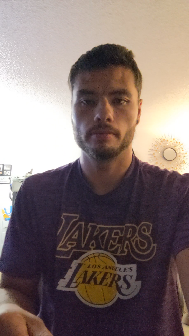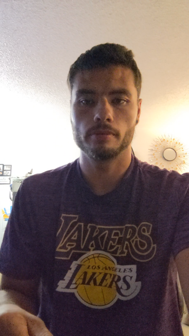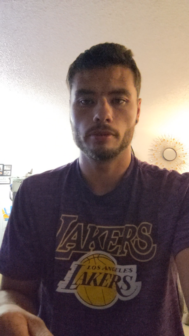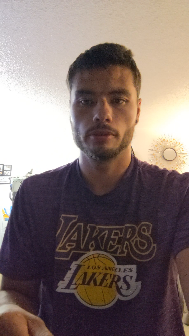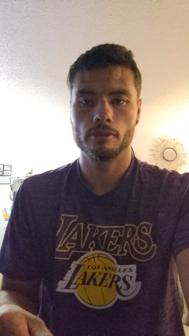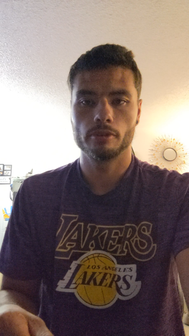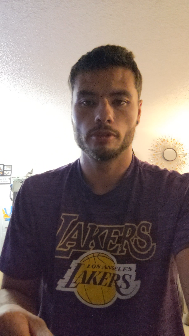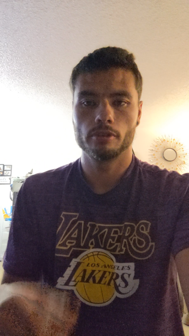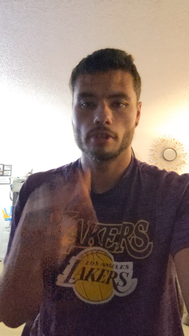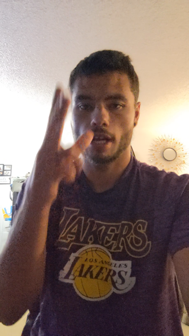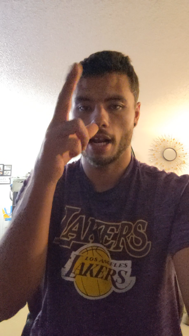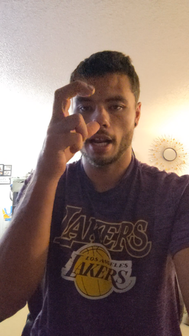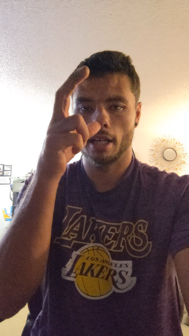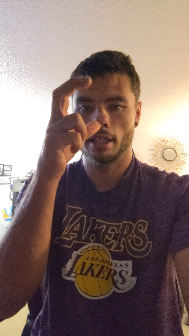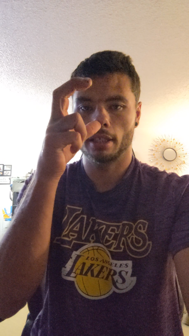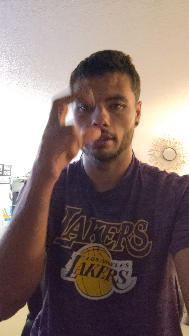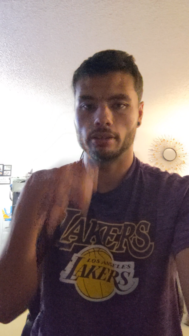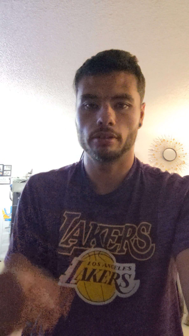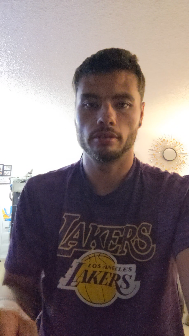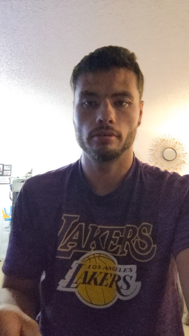ant